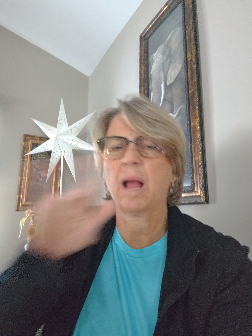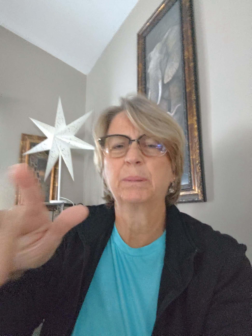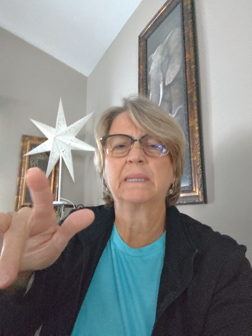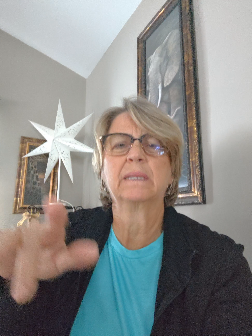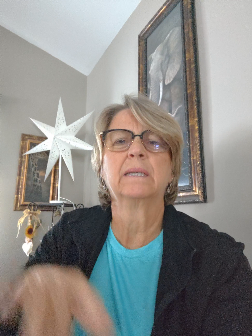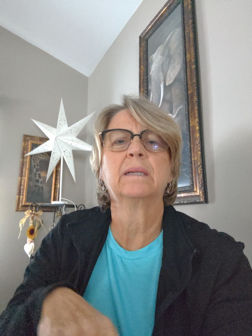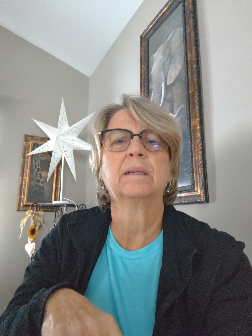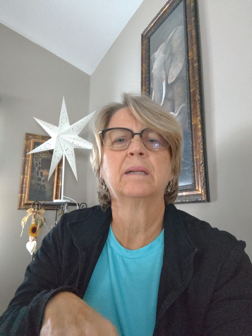empty